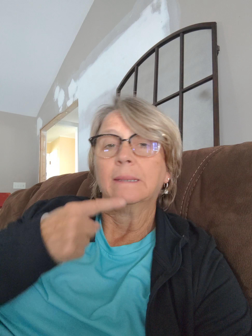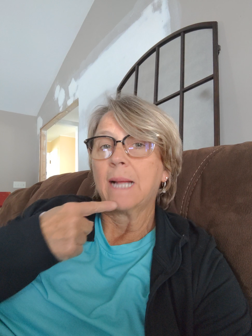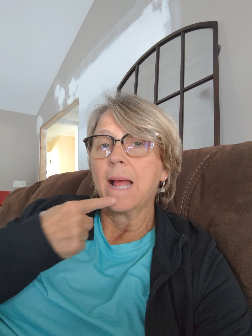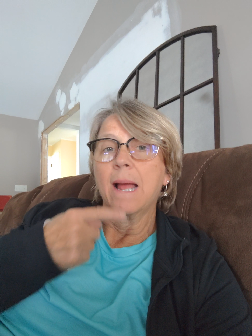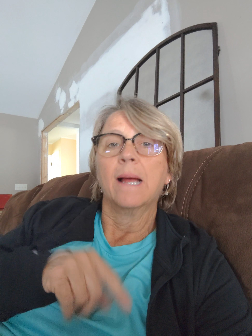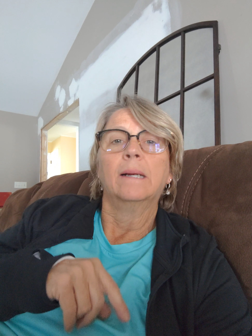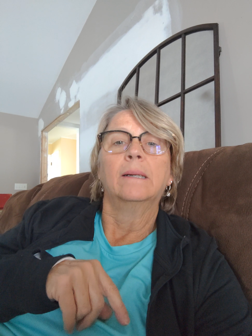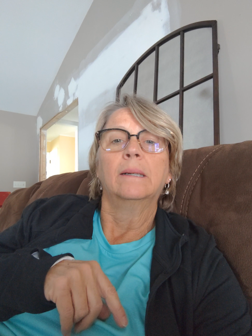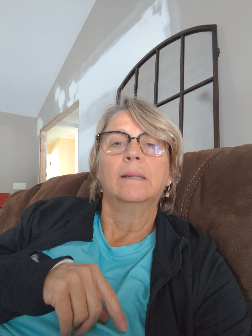say